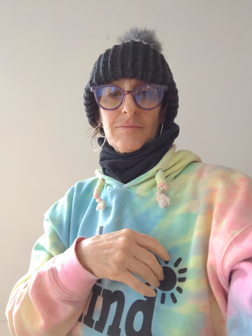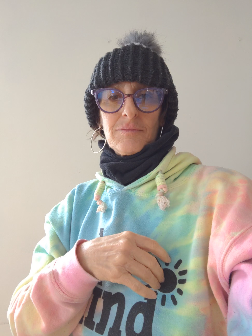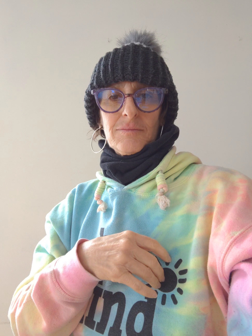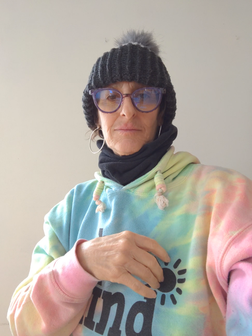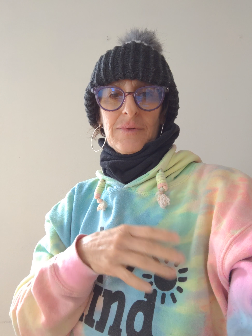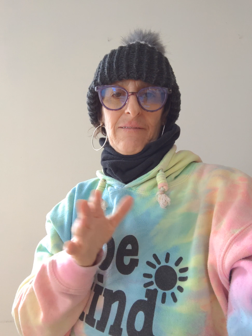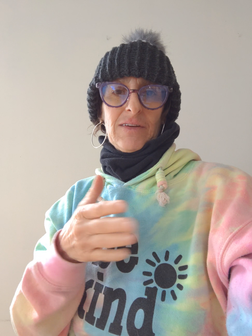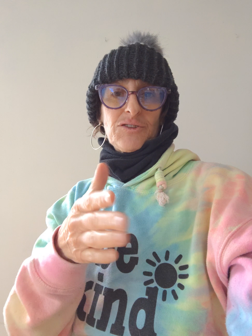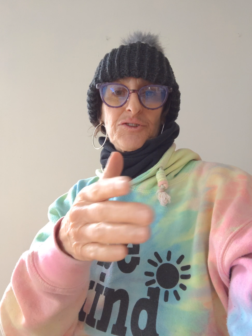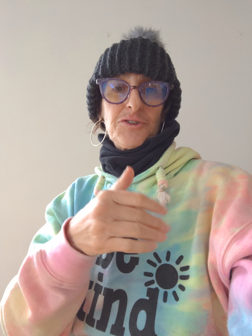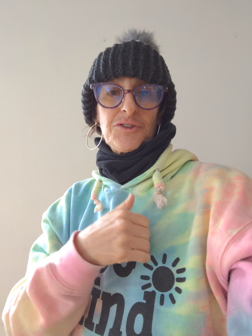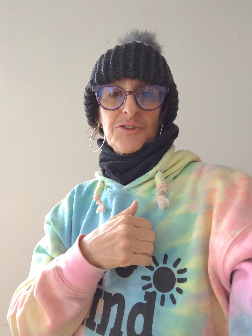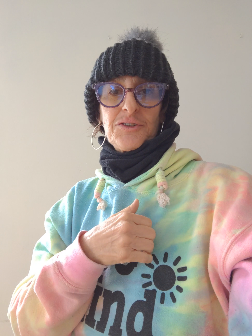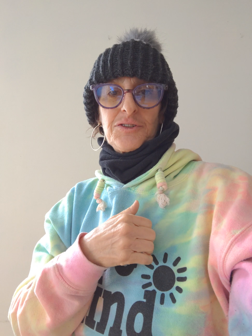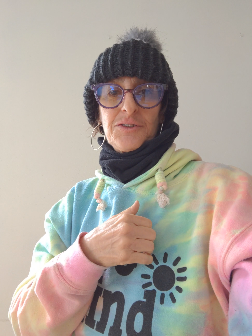fish